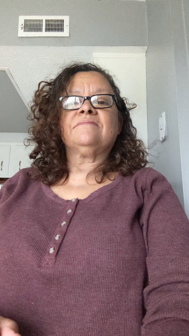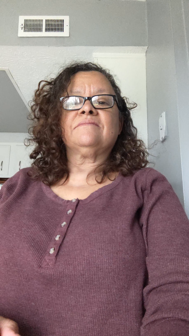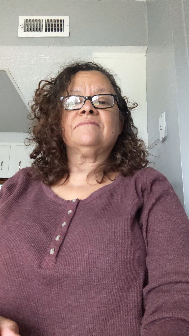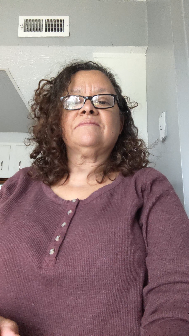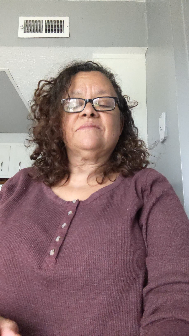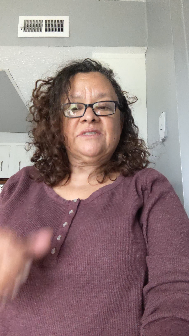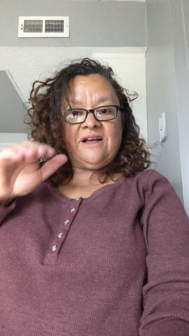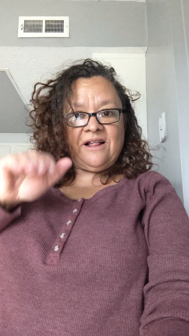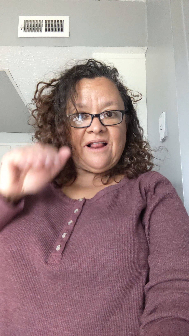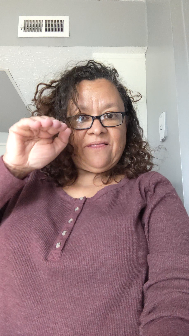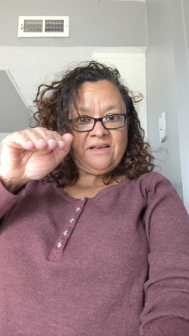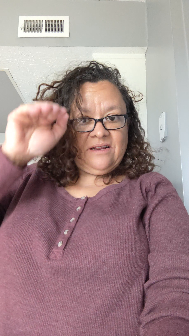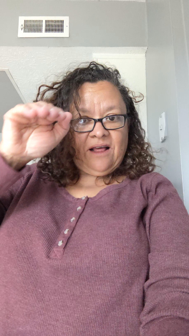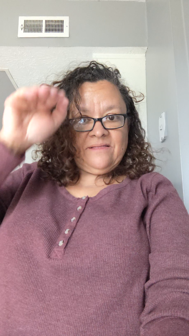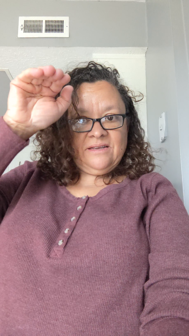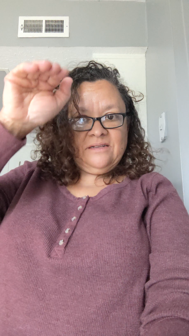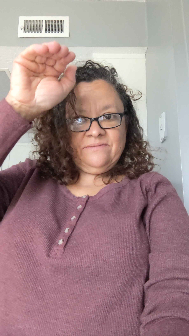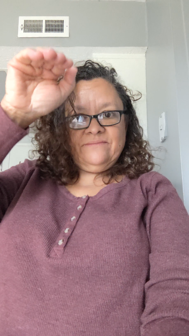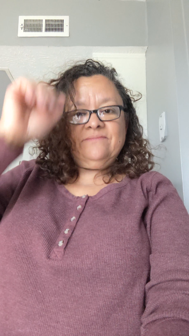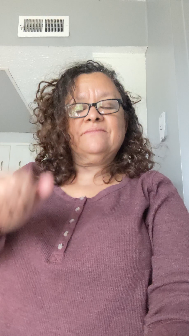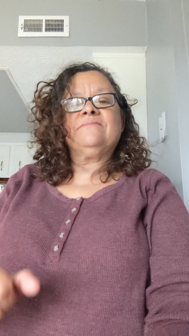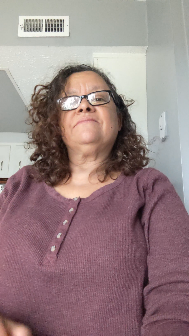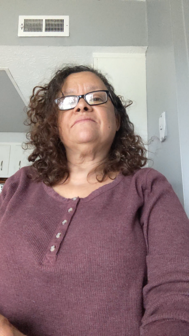ladder